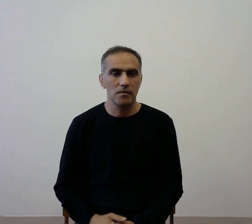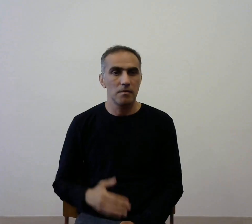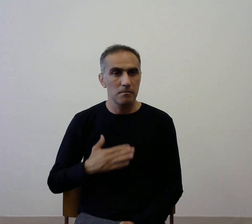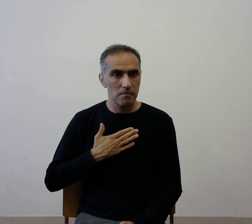mən